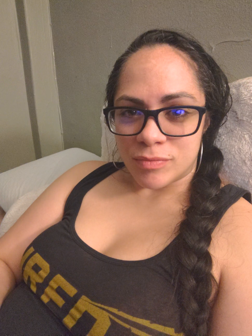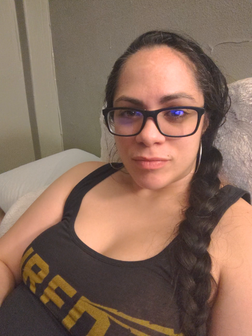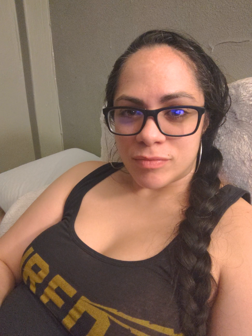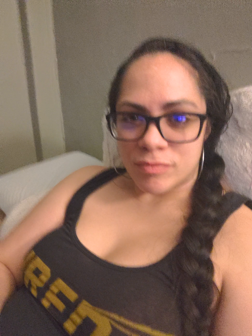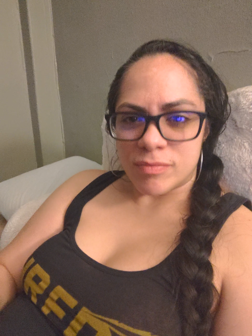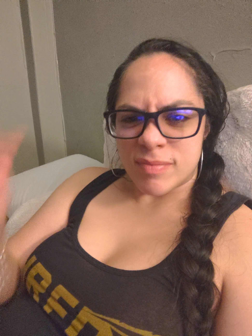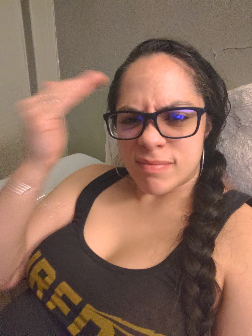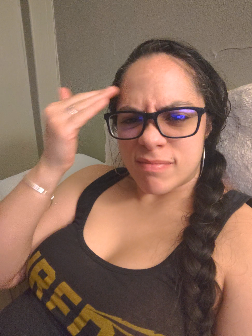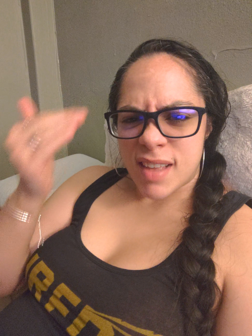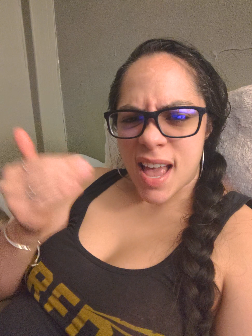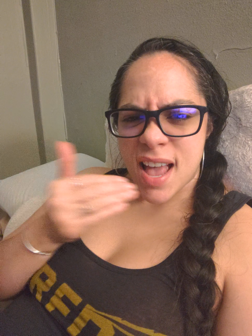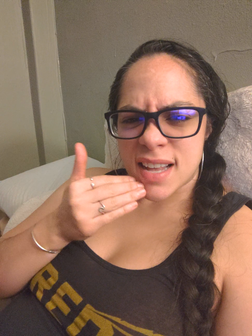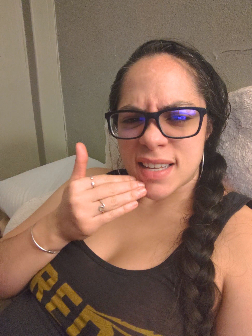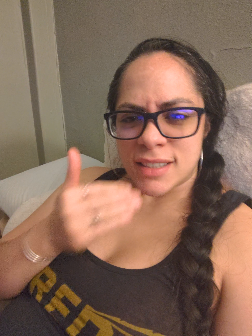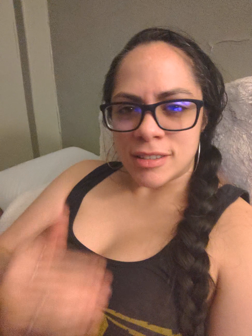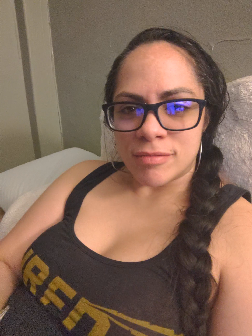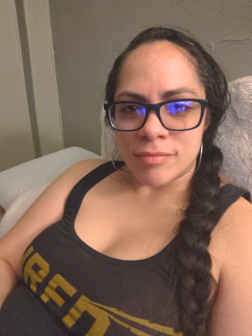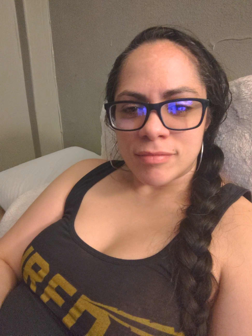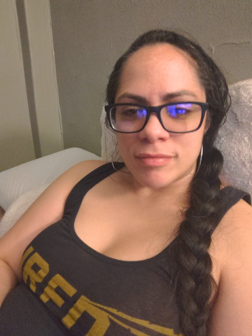head